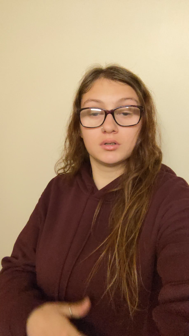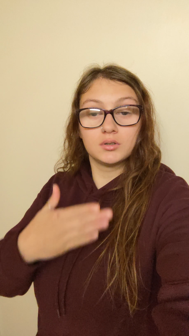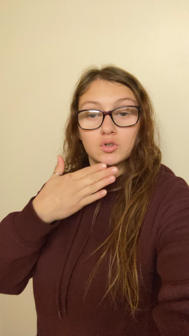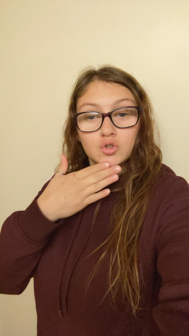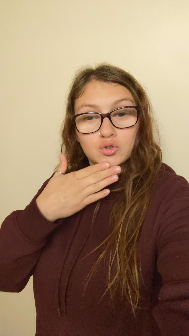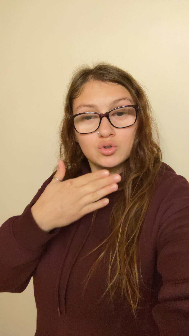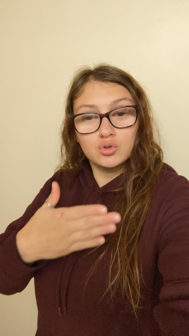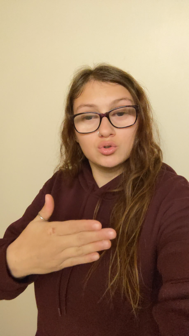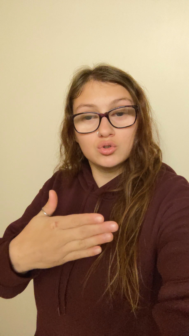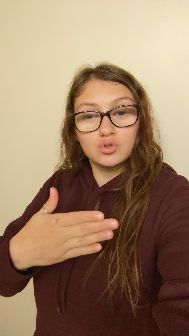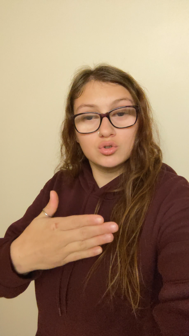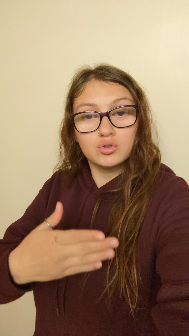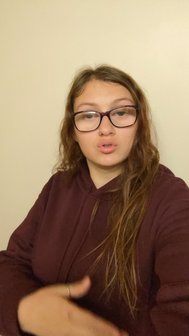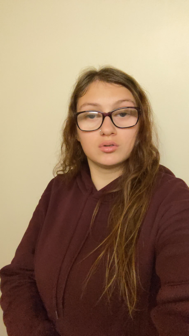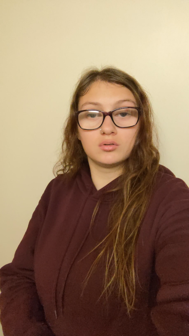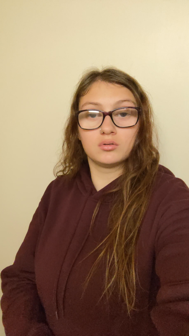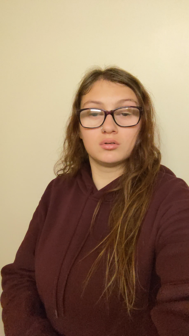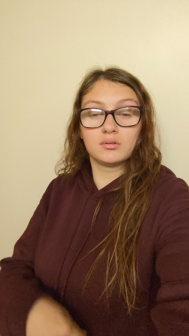good